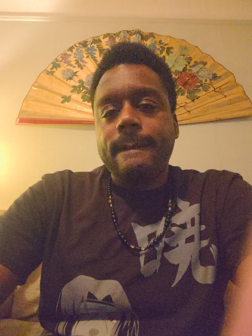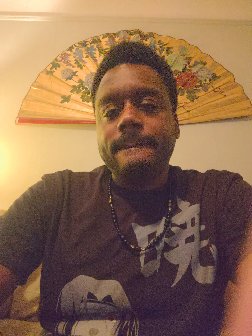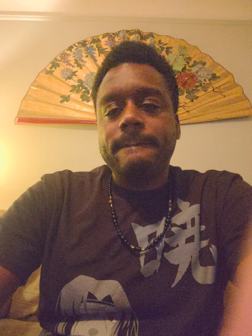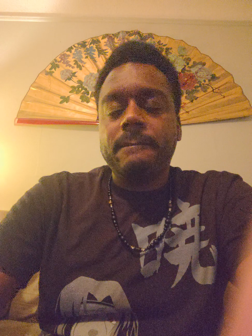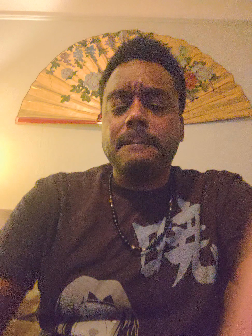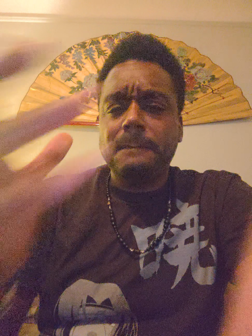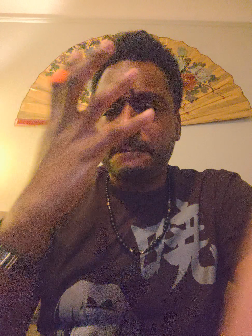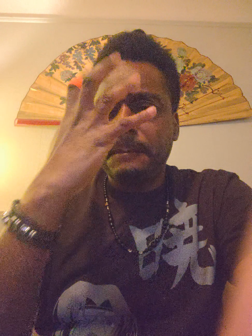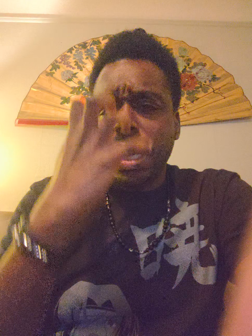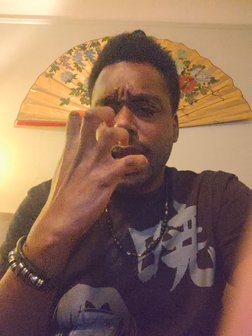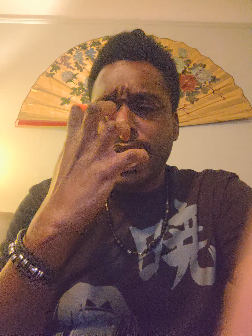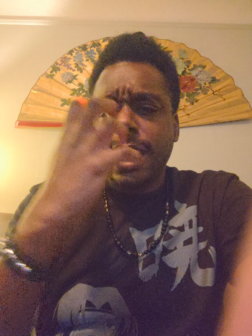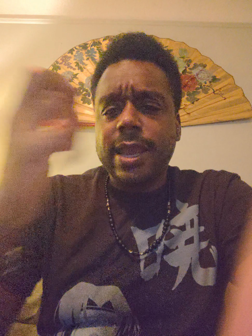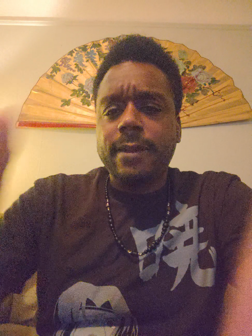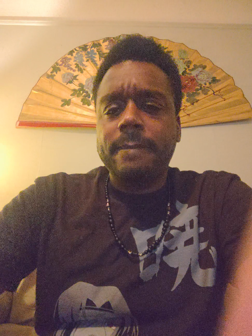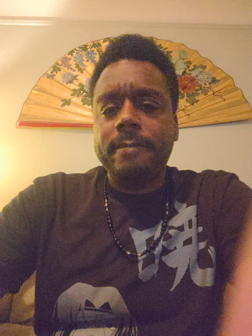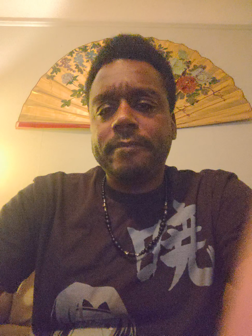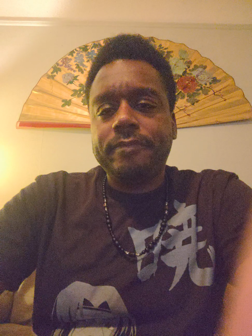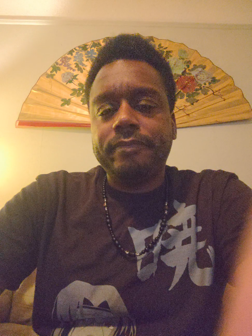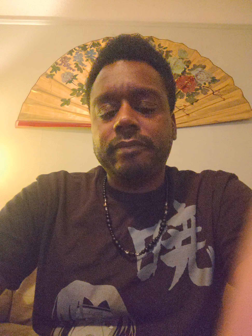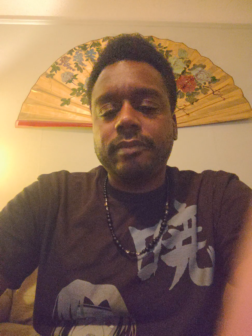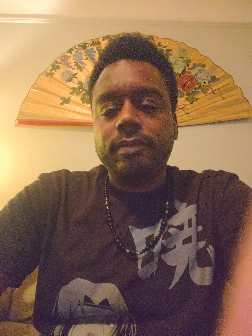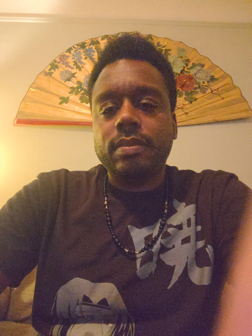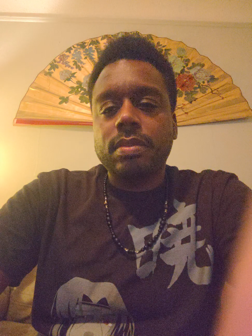mad